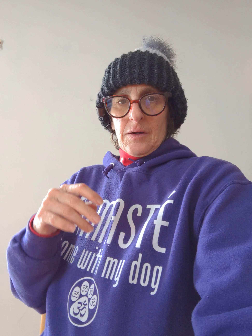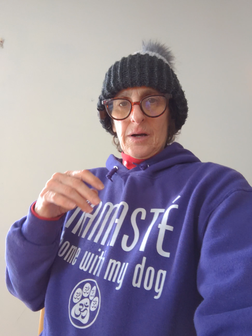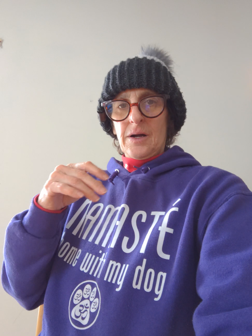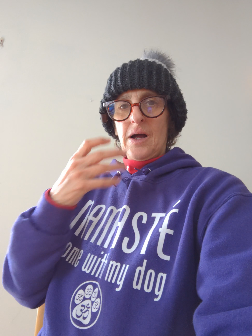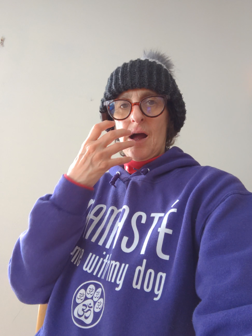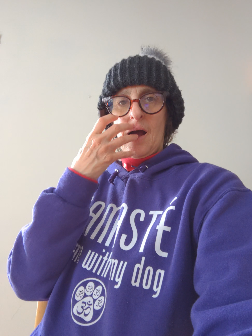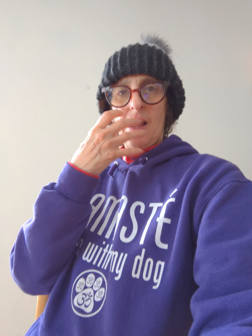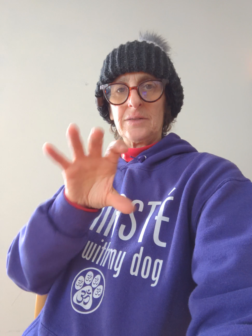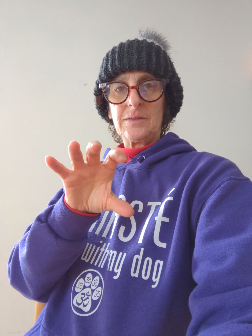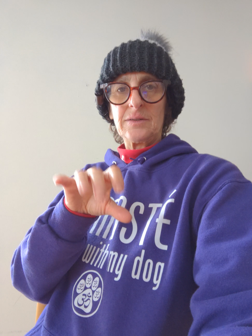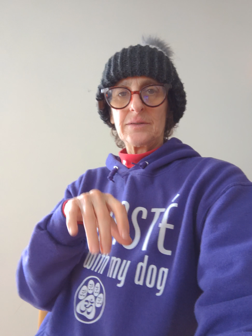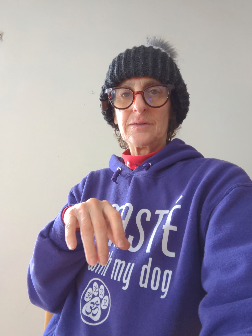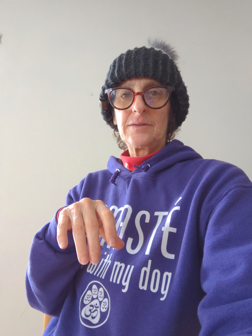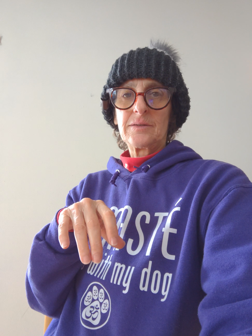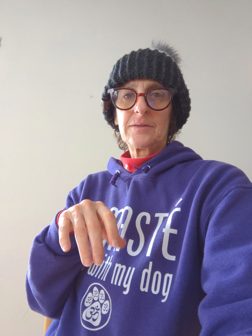hot